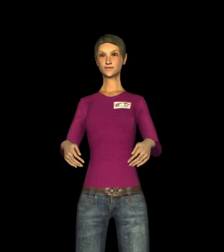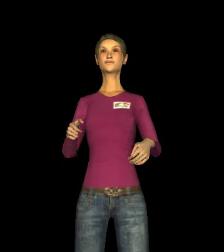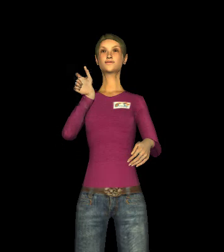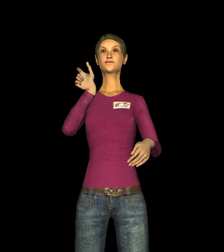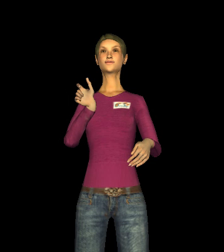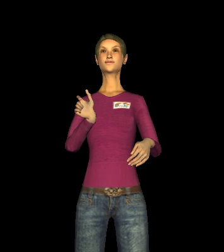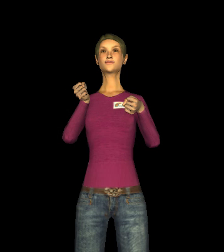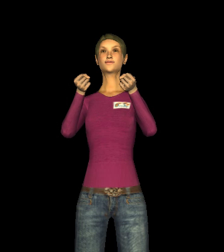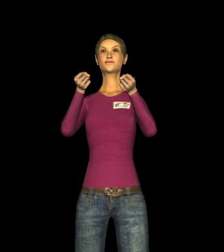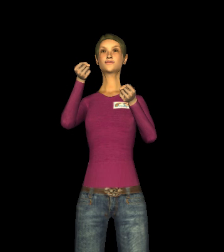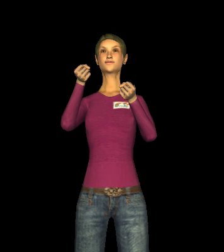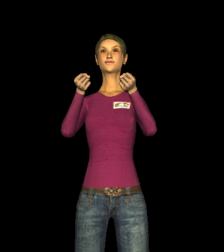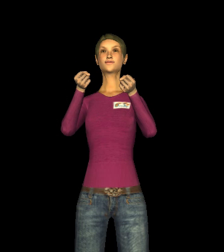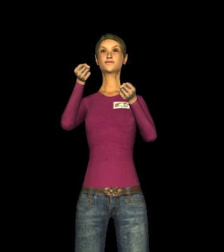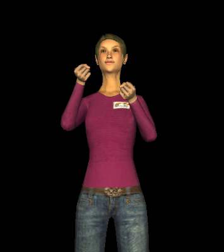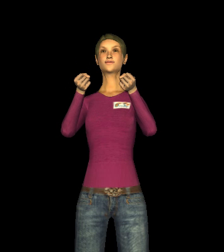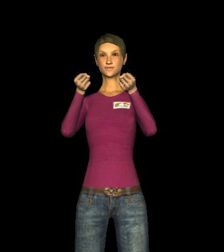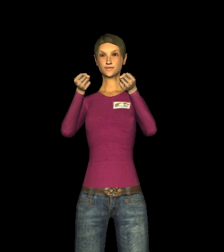سائق